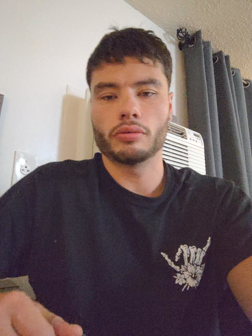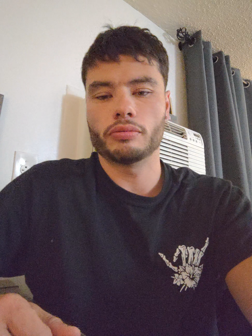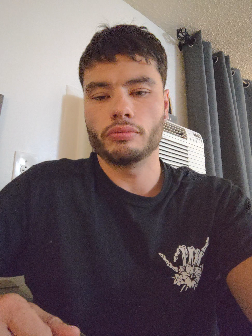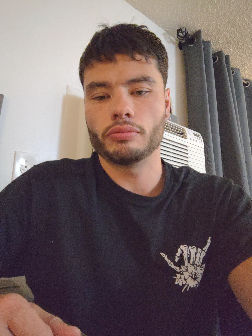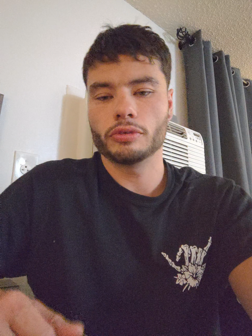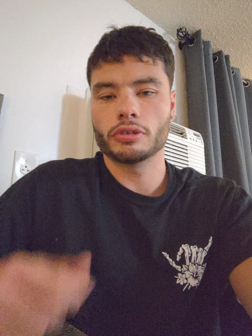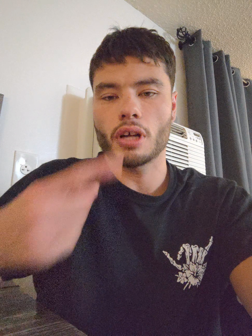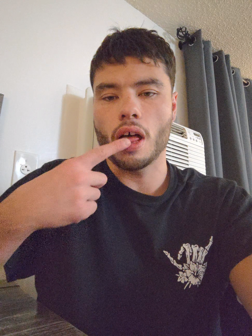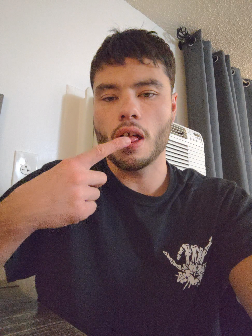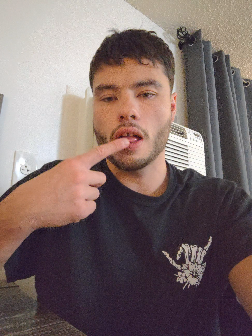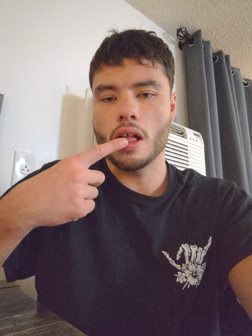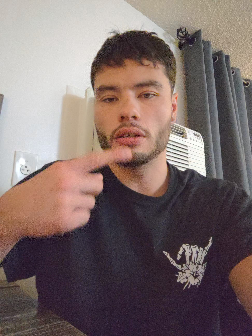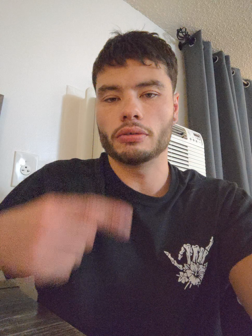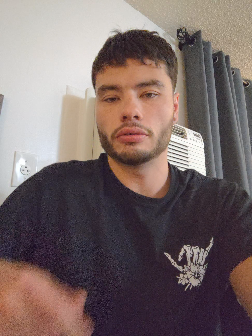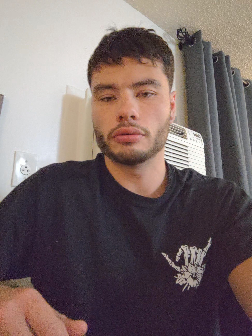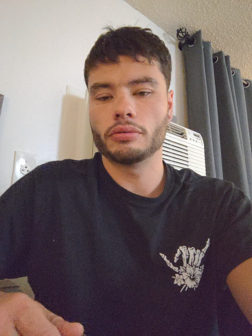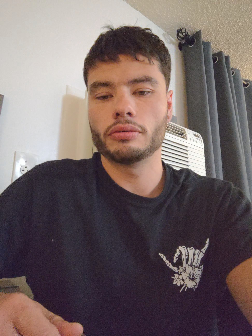tongue